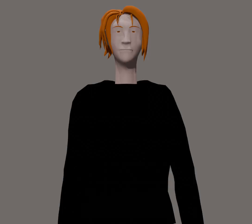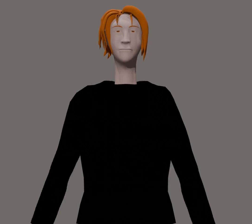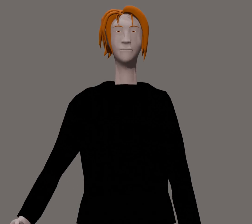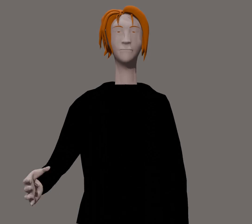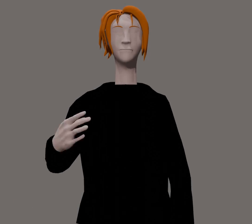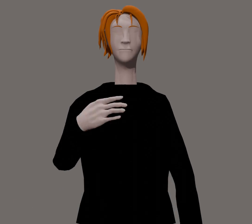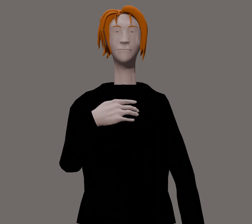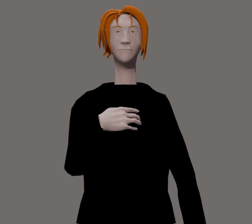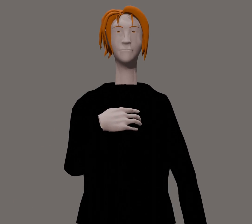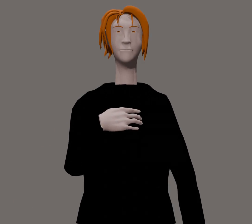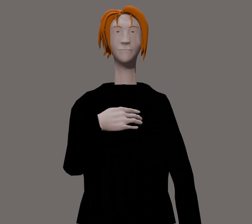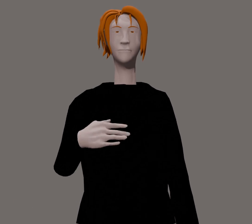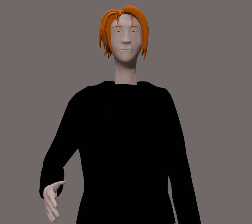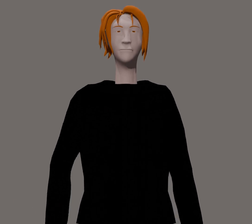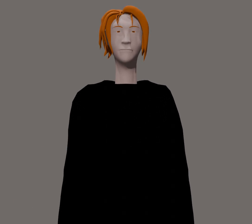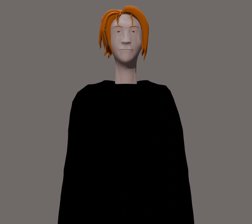Complaint